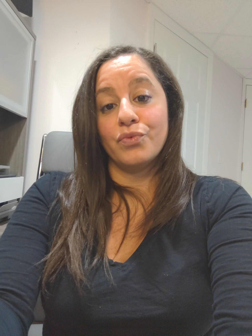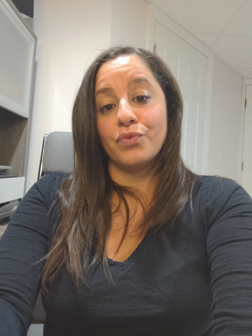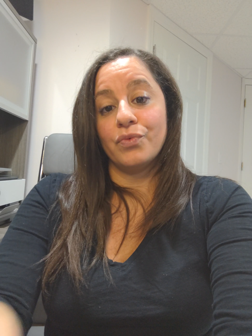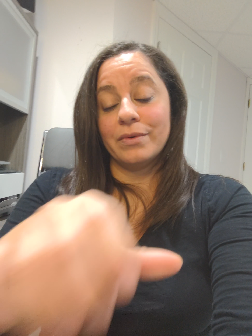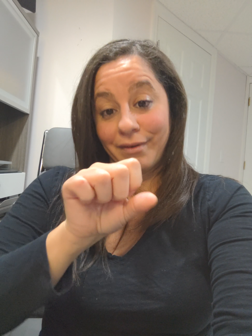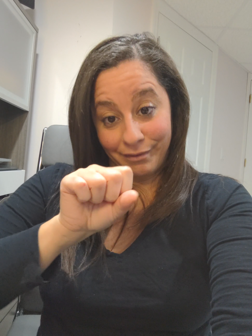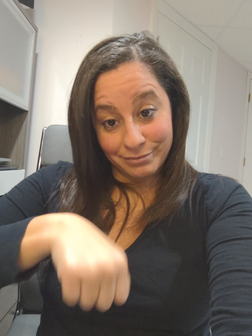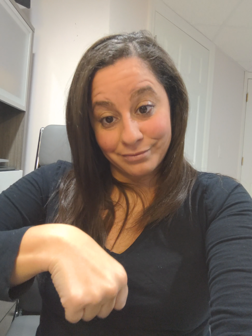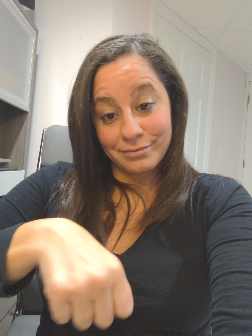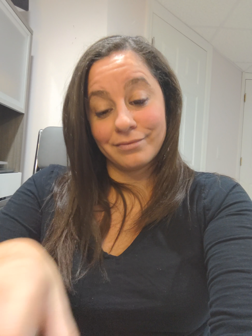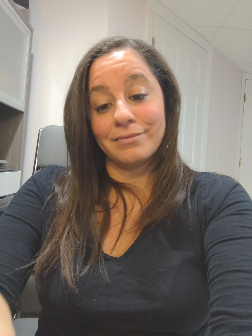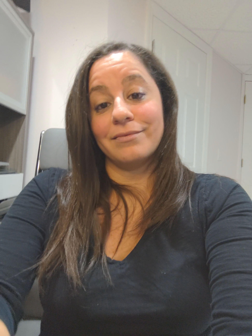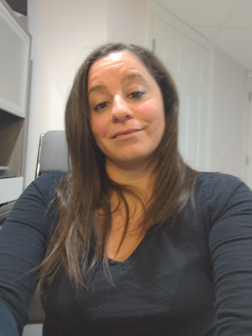can